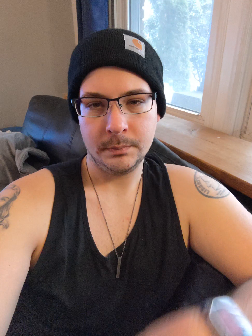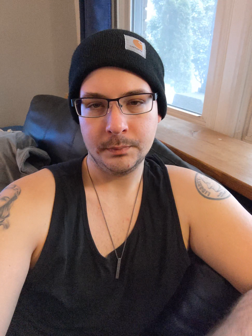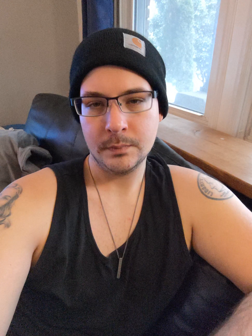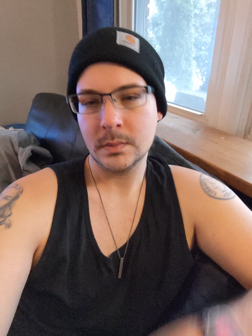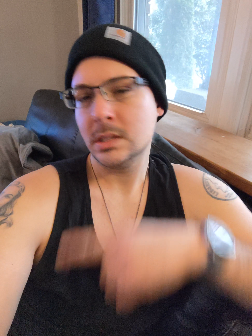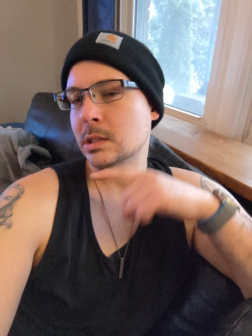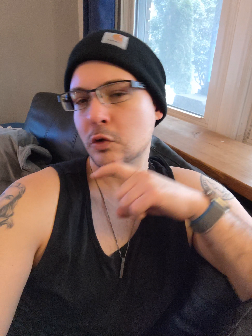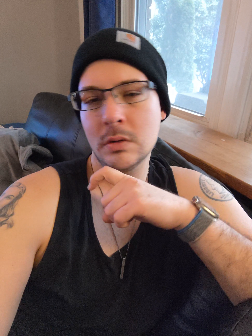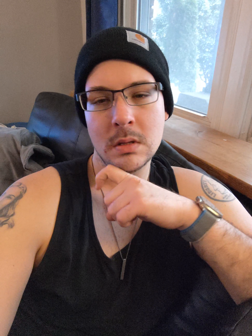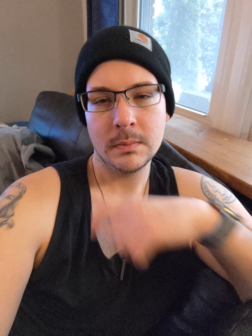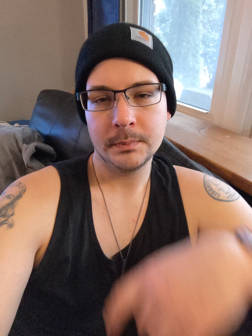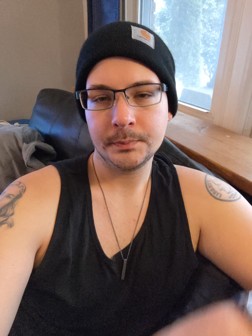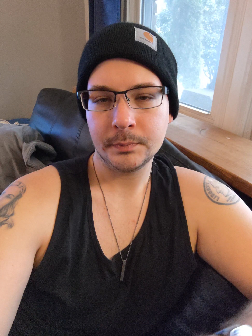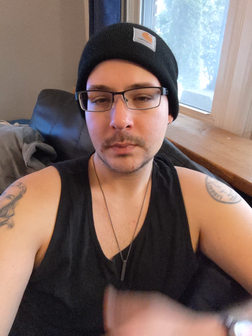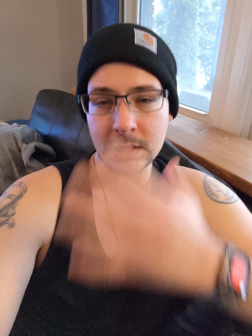cereal